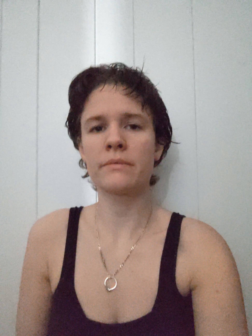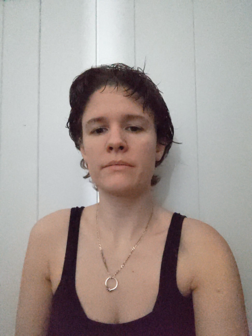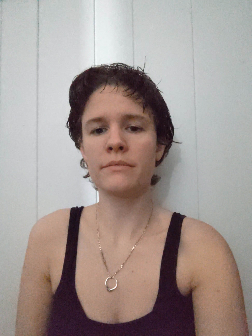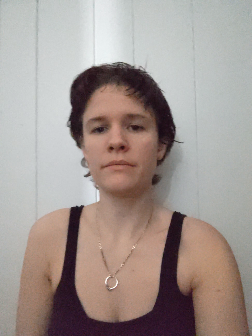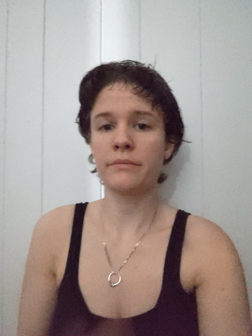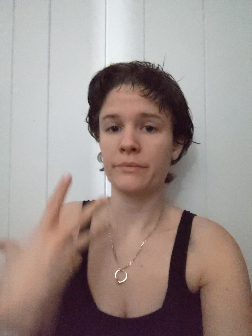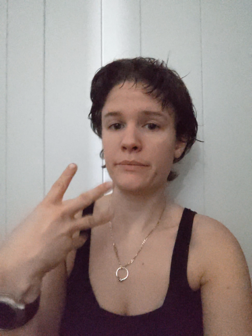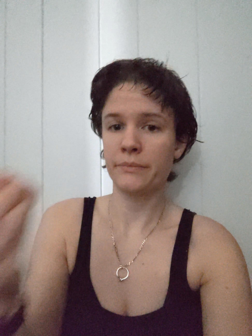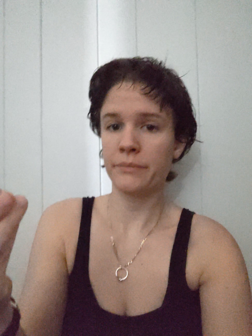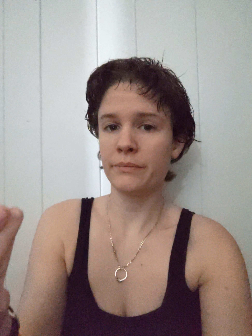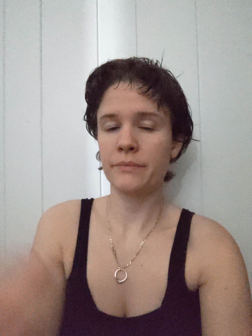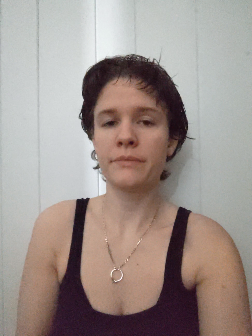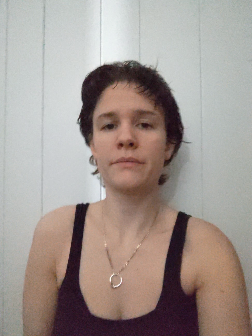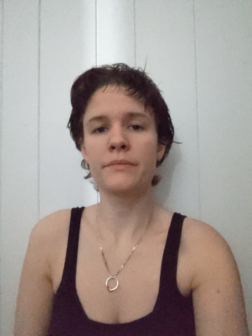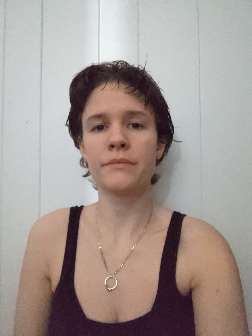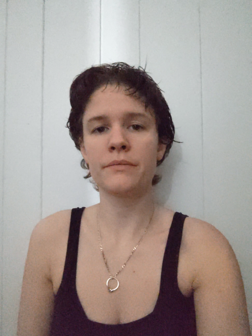go